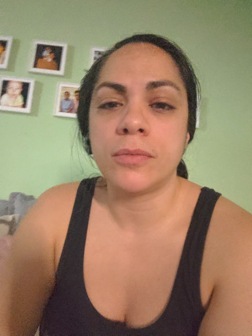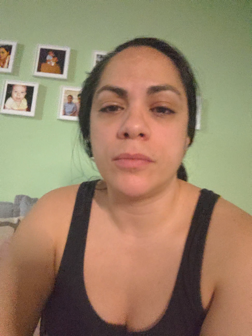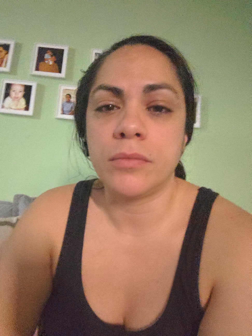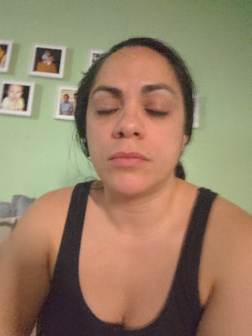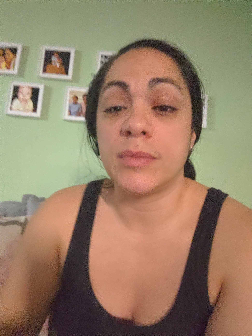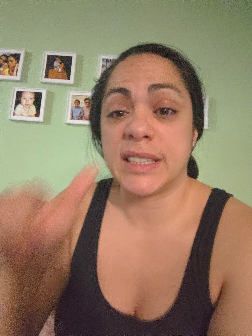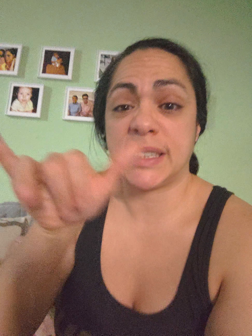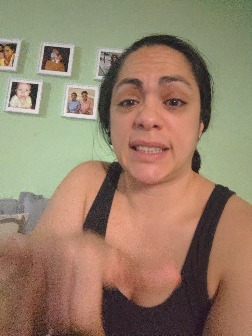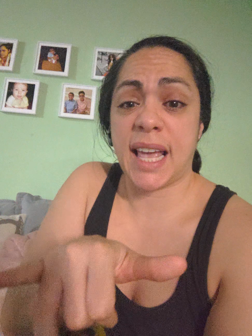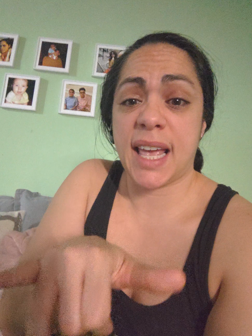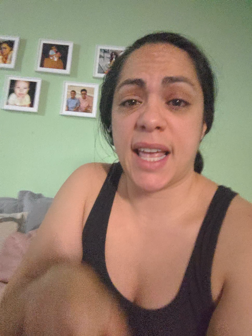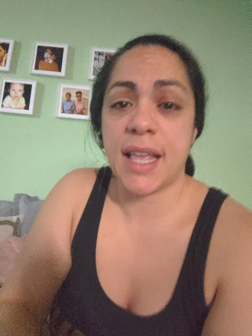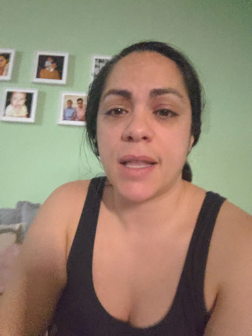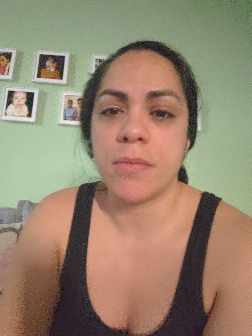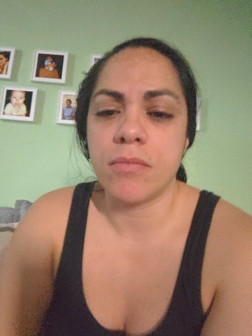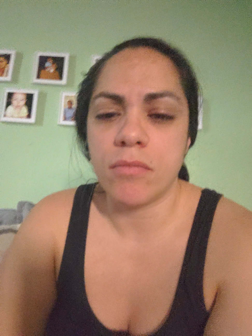stay